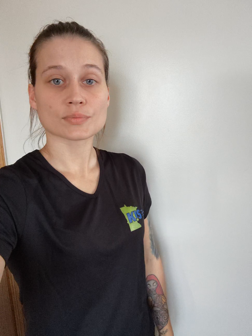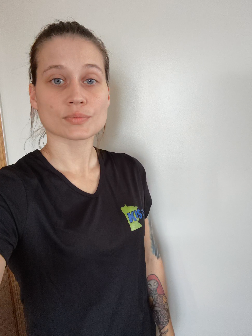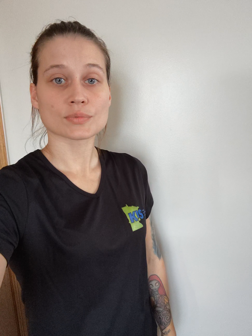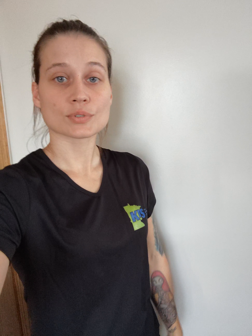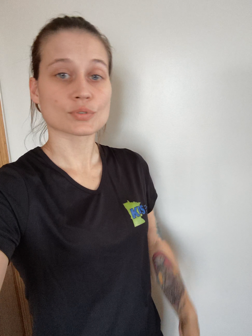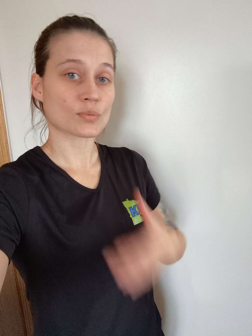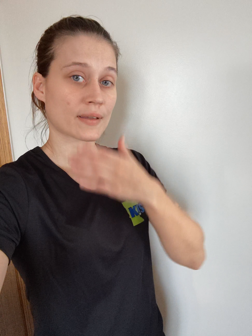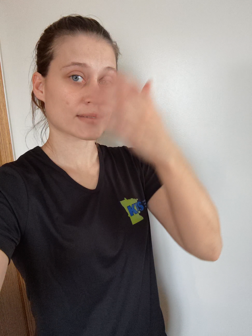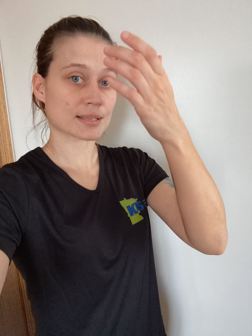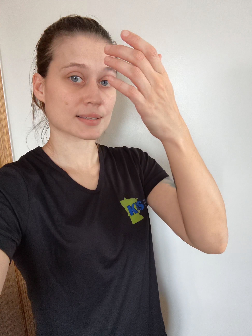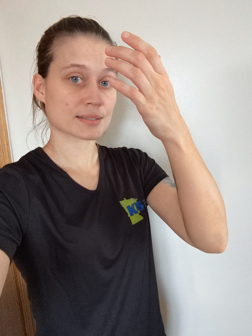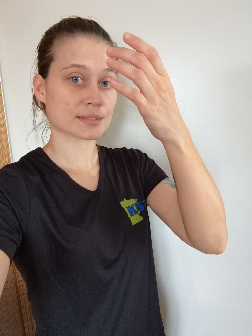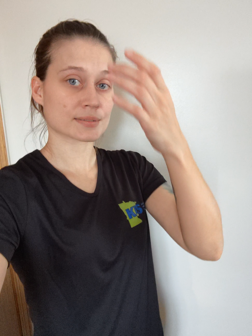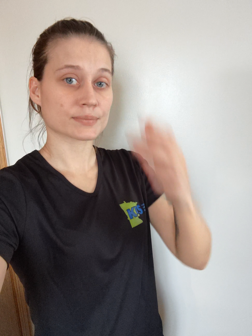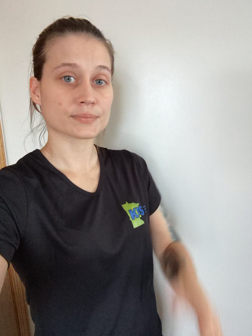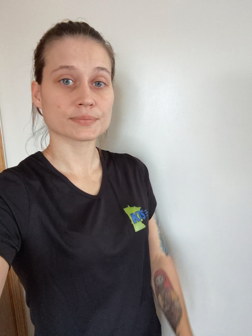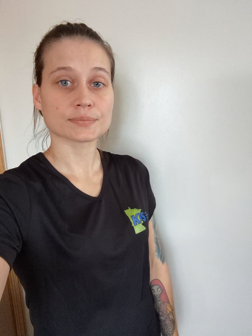giraffe